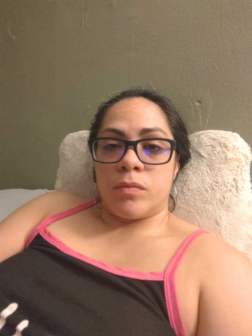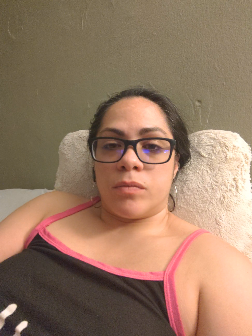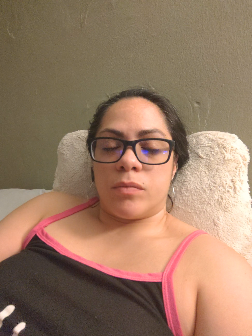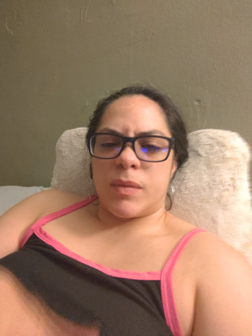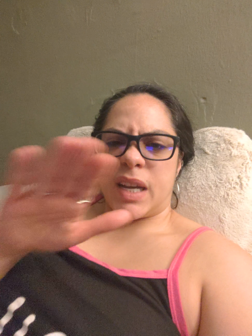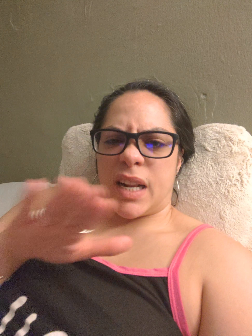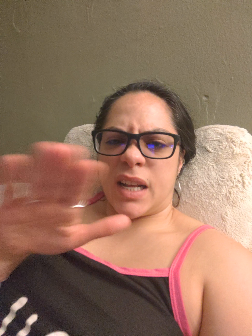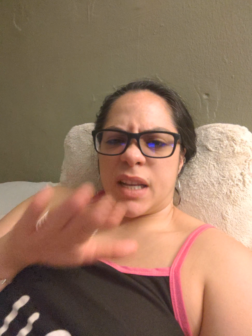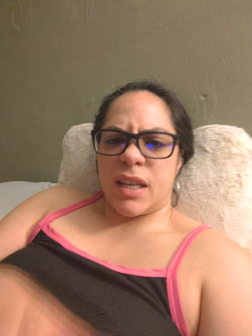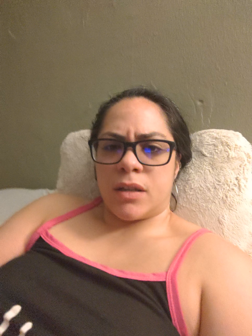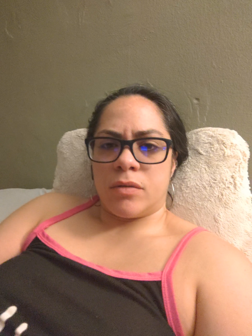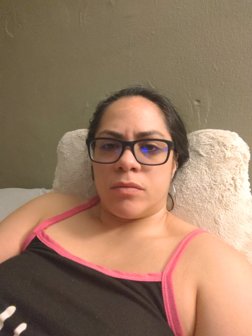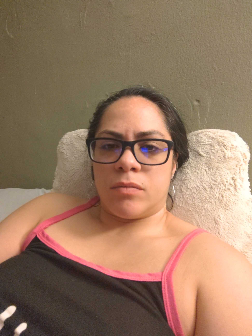clean